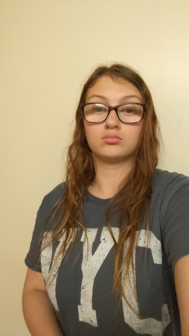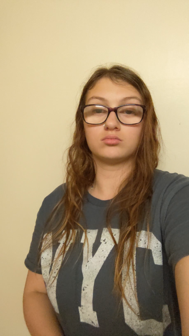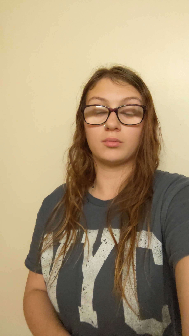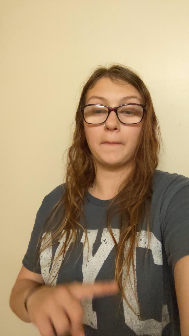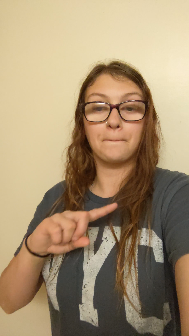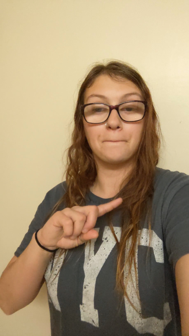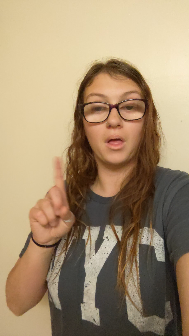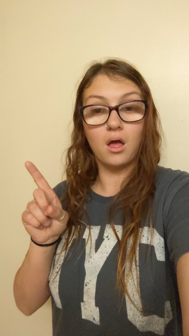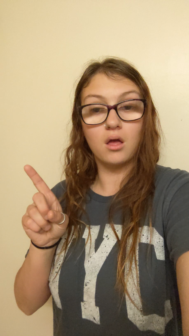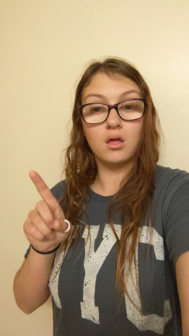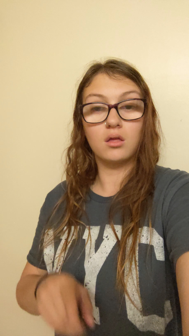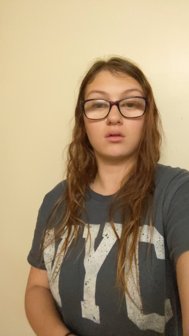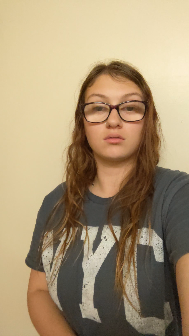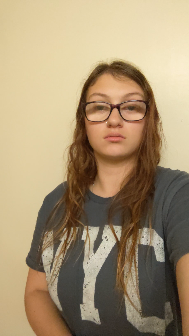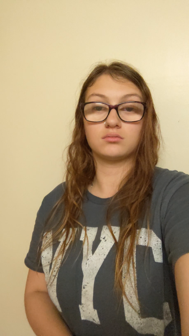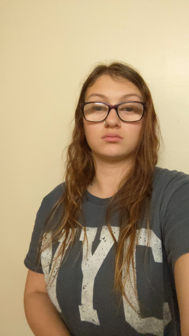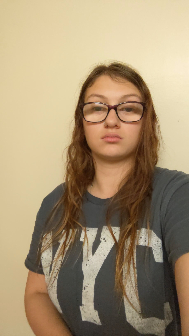but